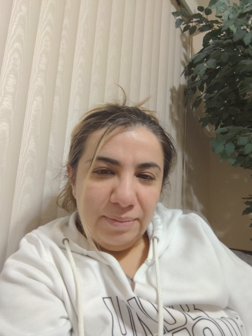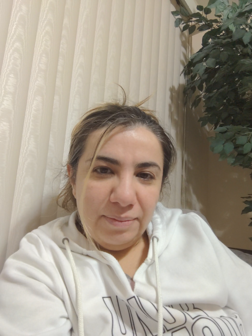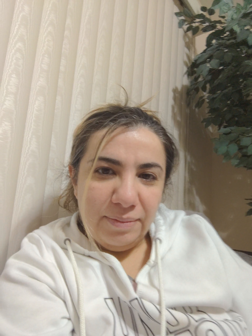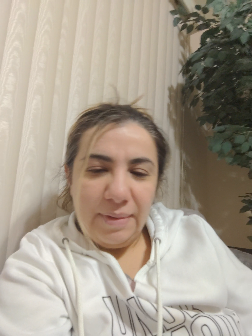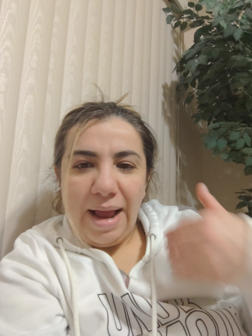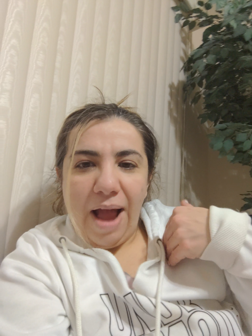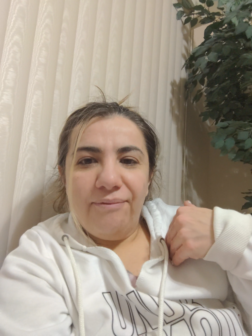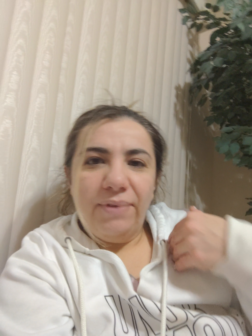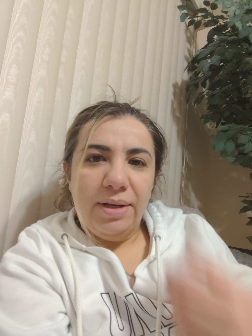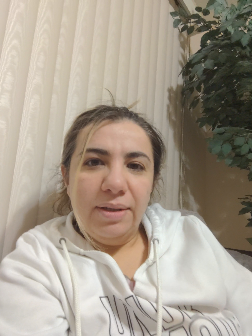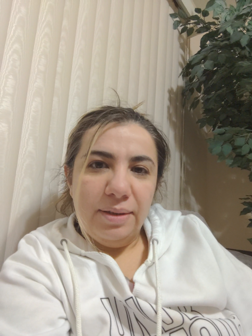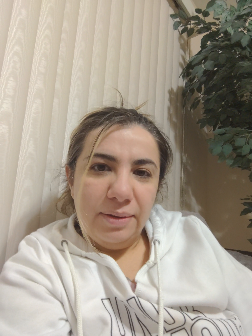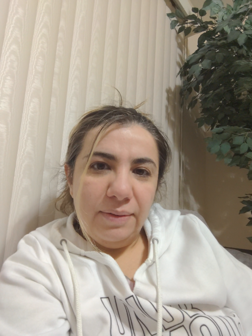have to